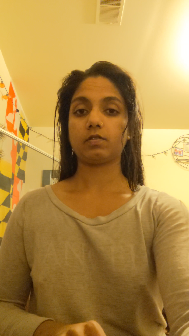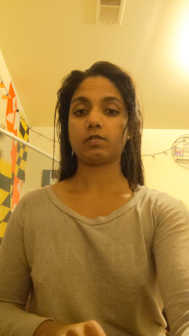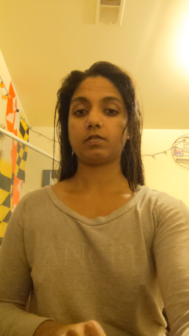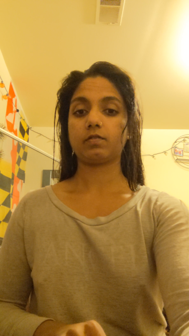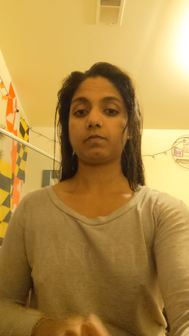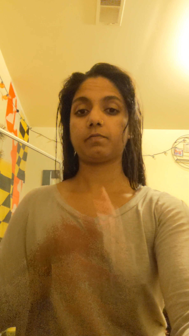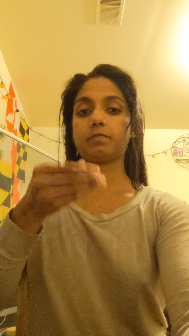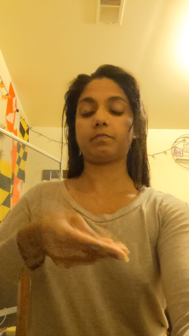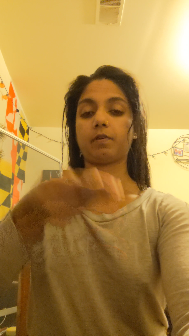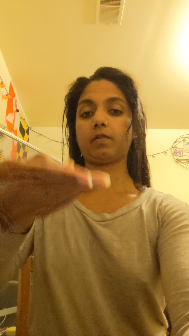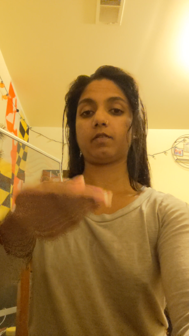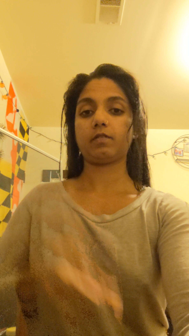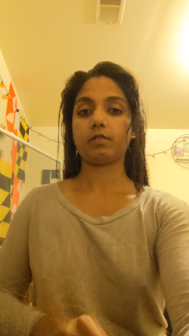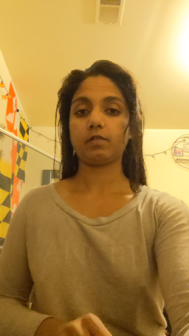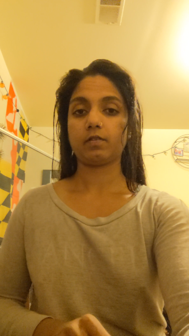buy